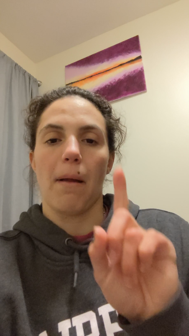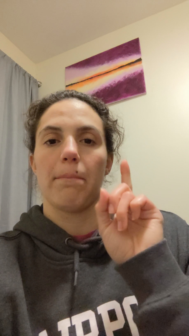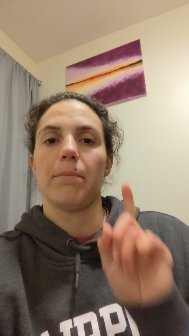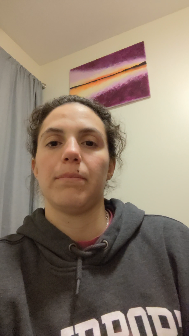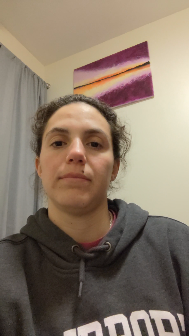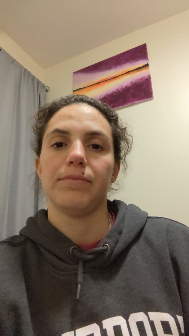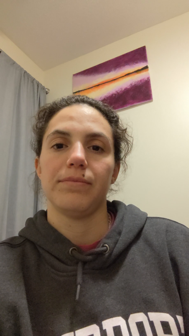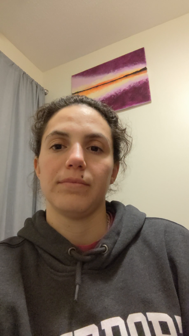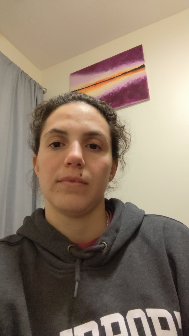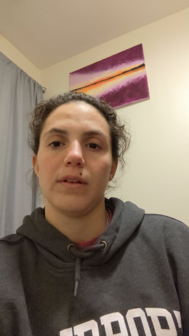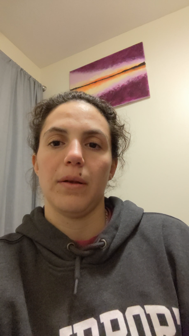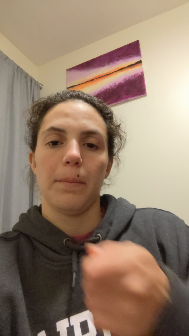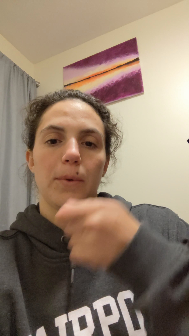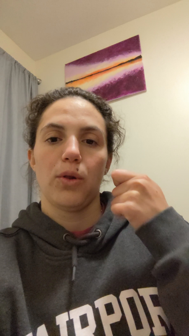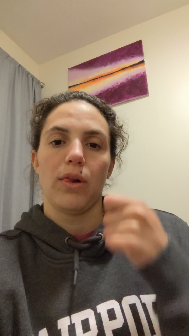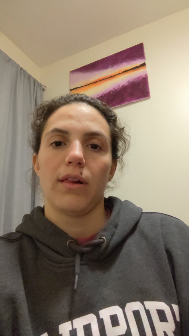pull